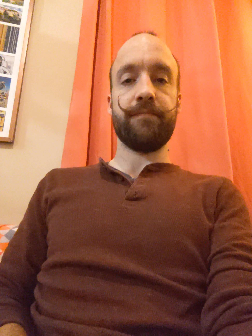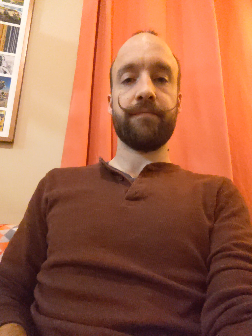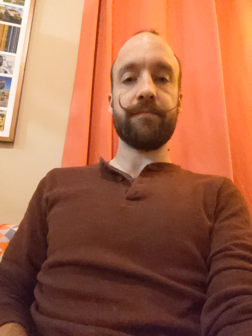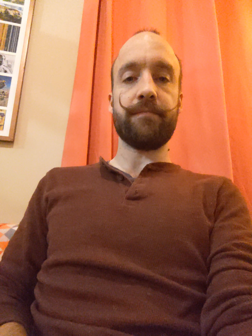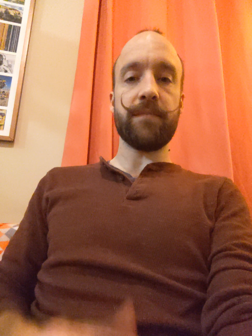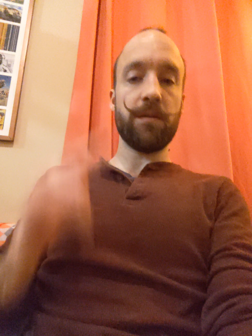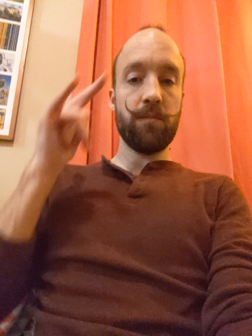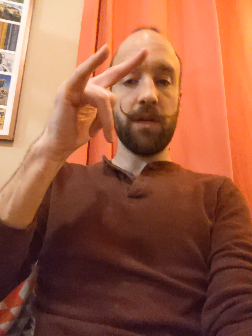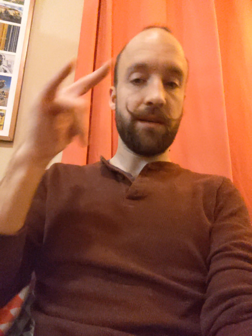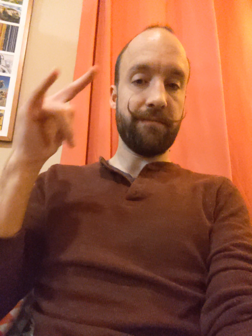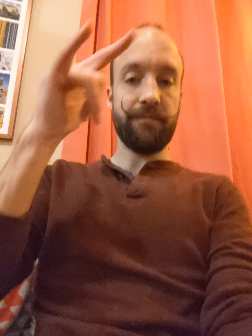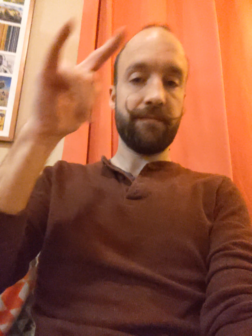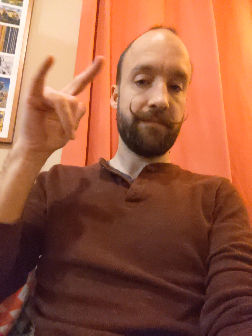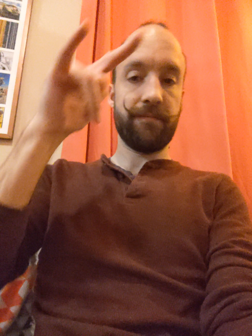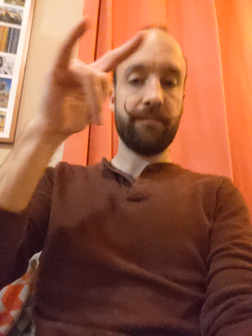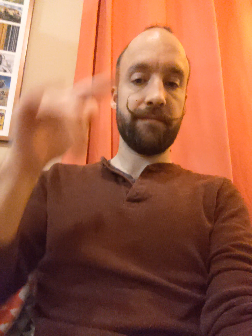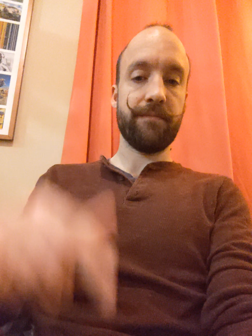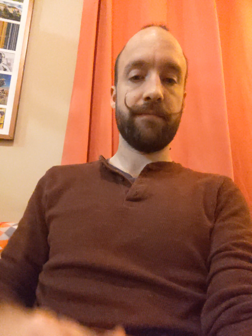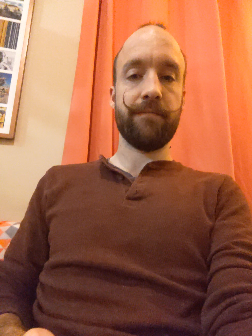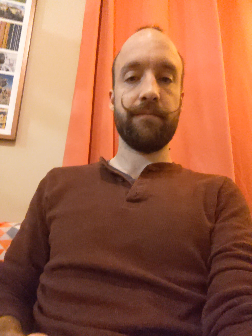airplane